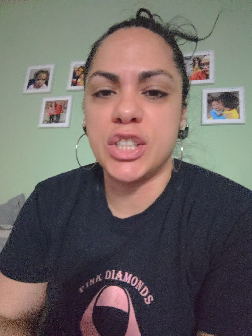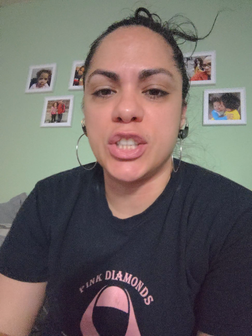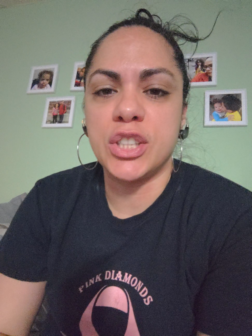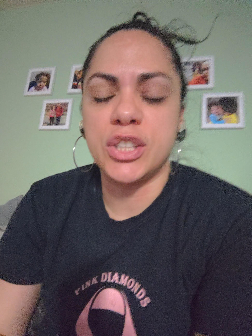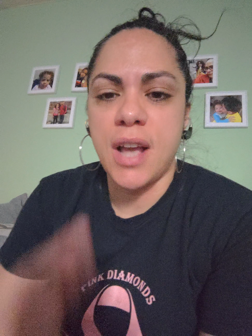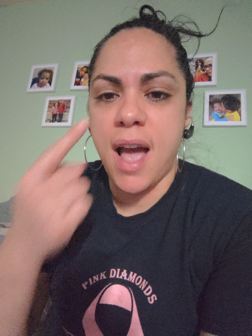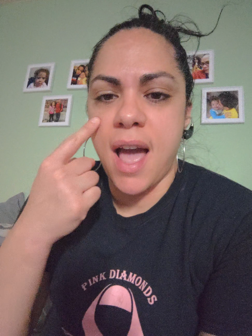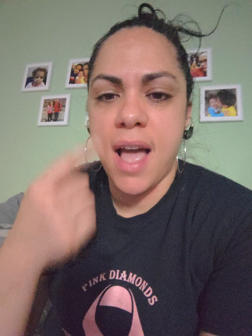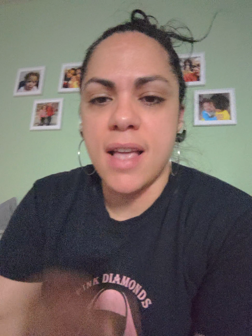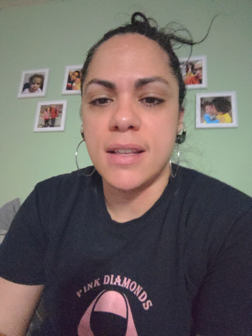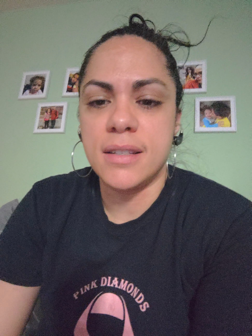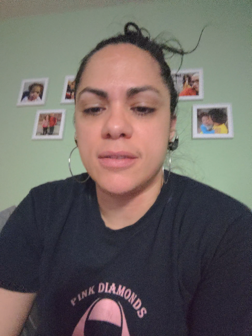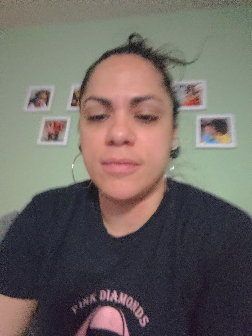eye